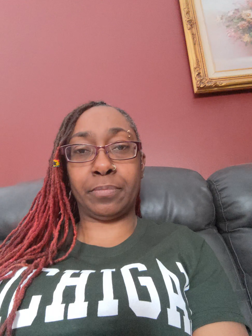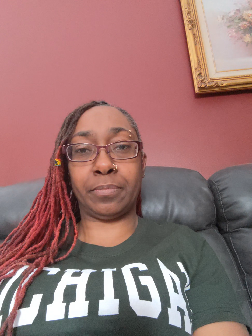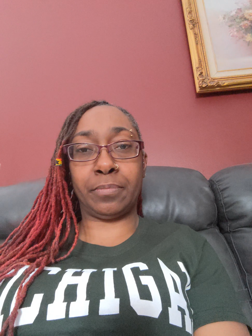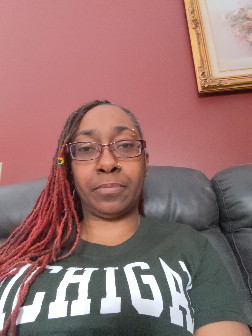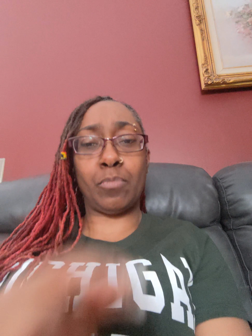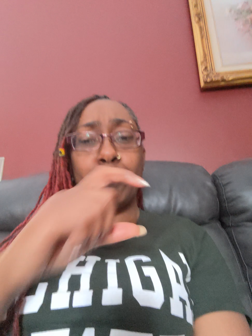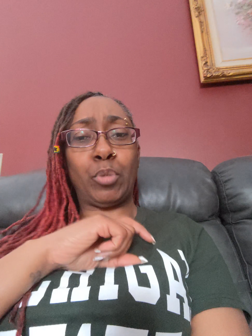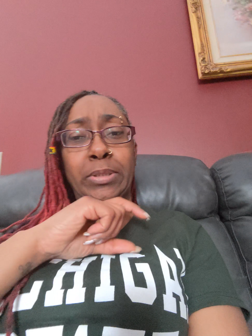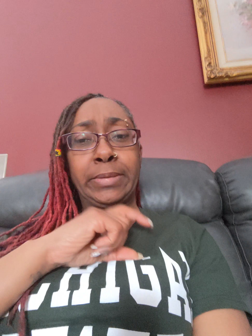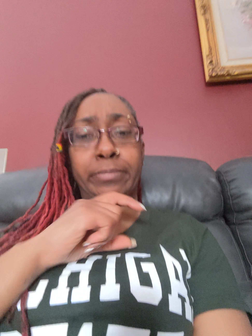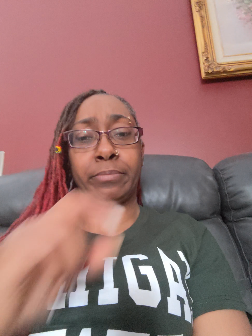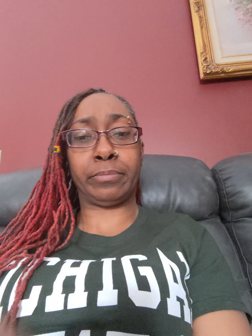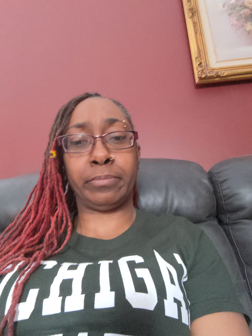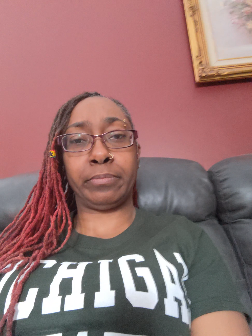police